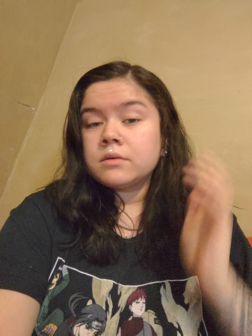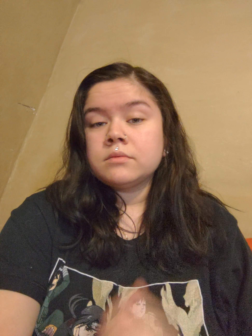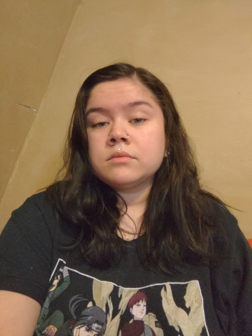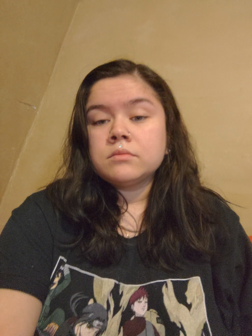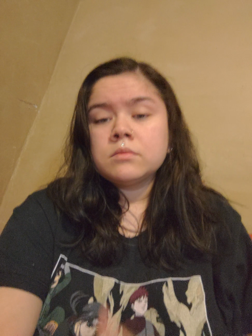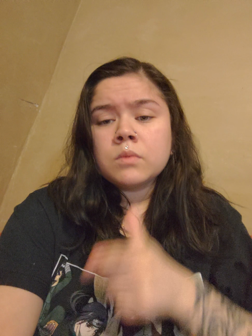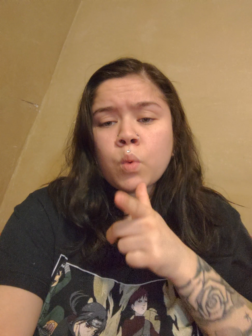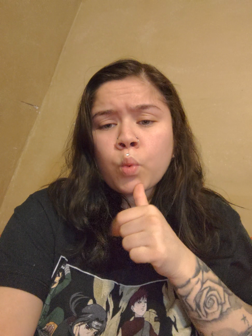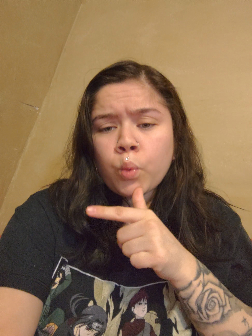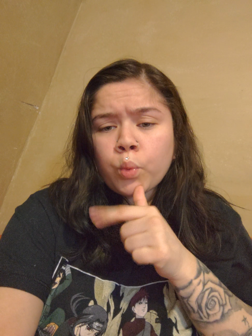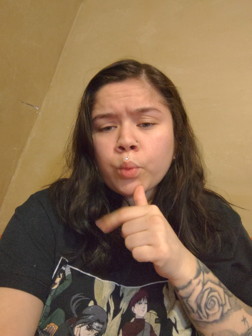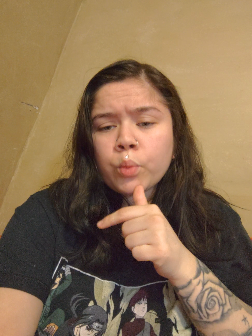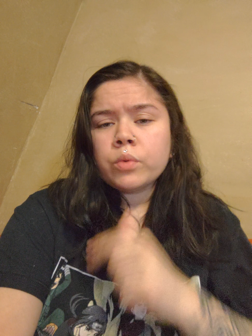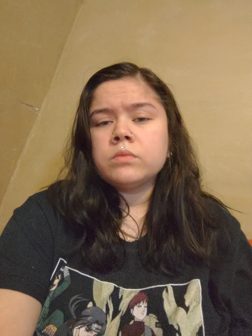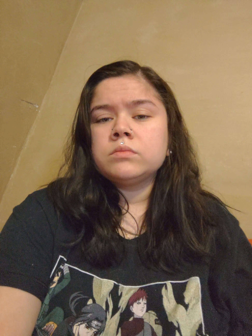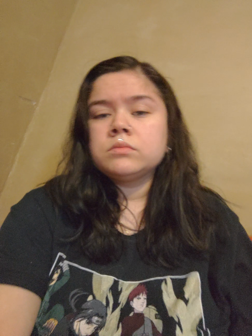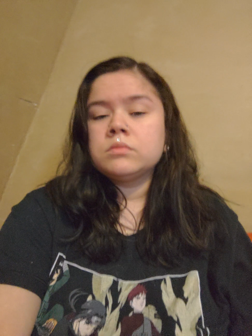who